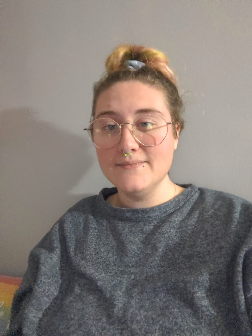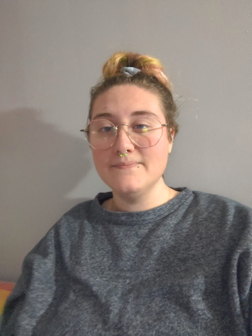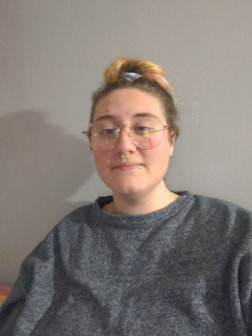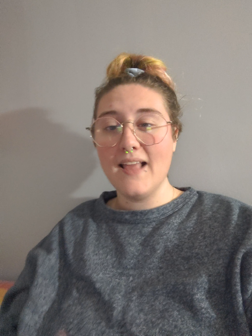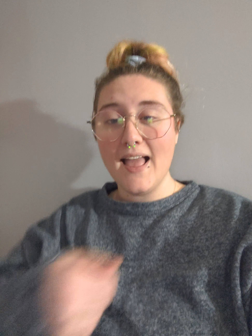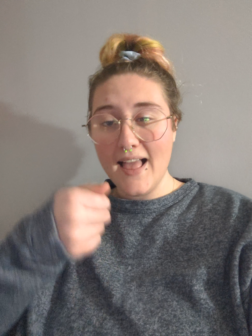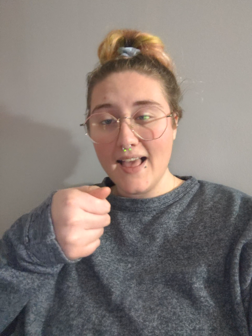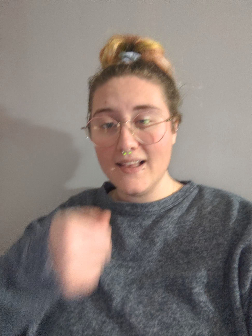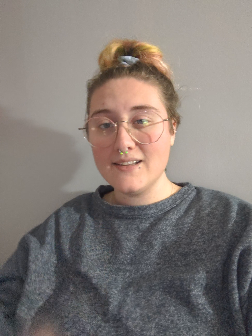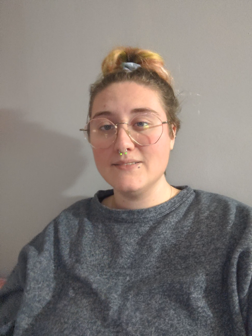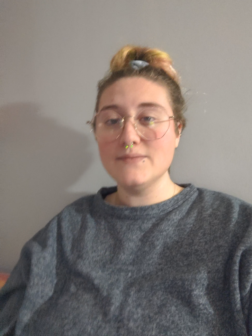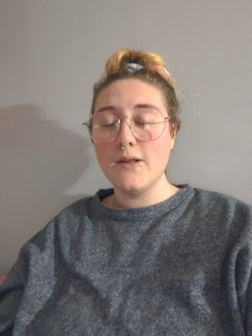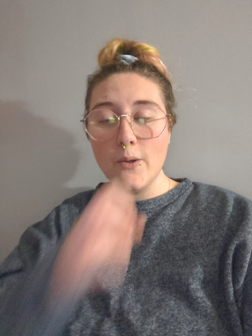hide